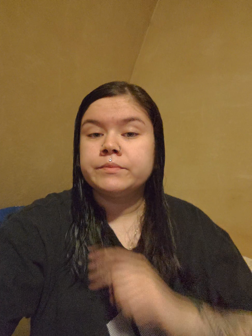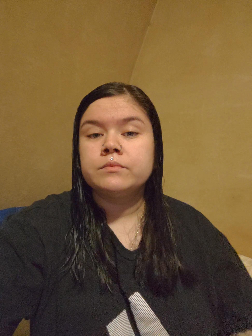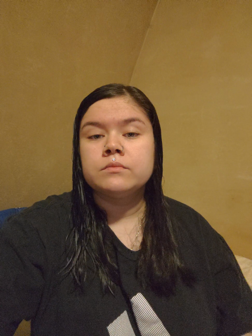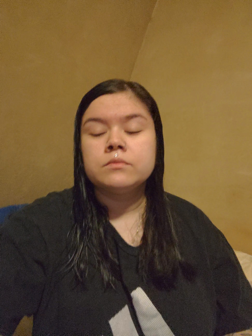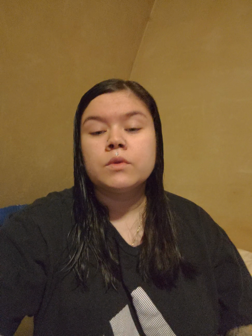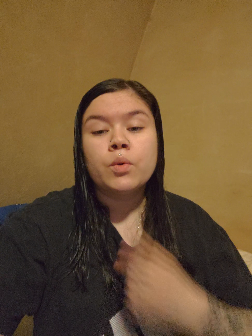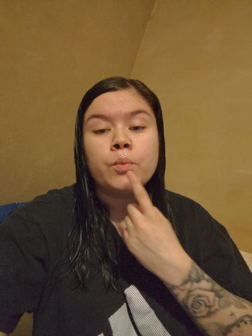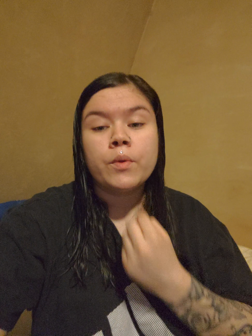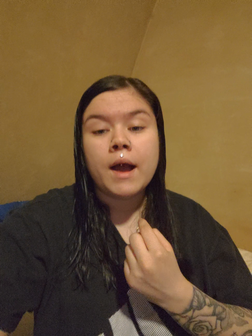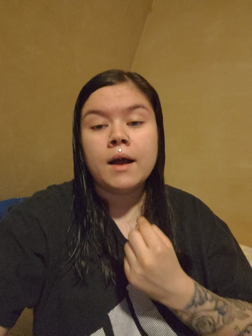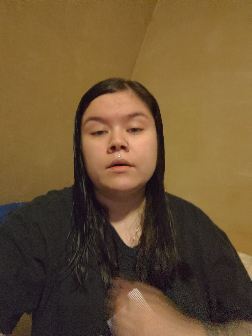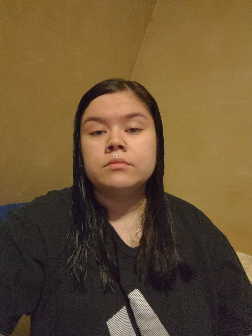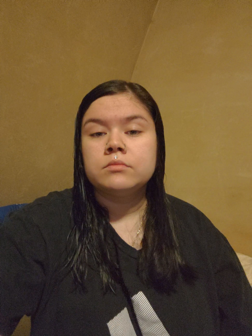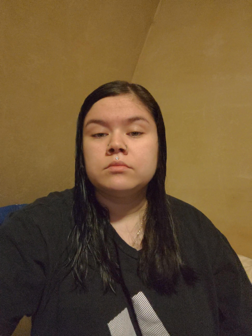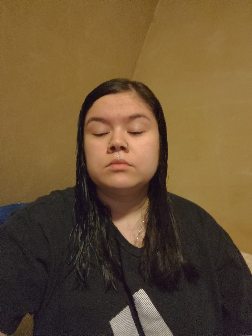red